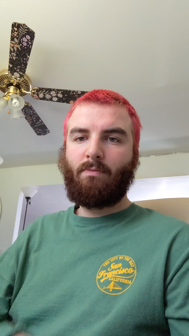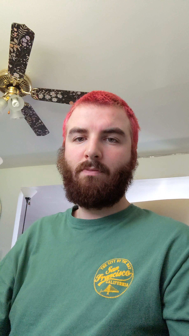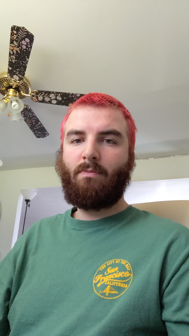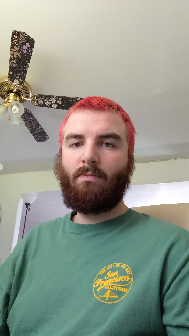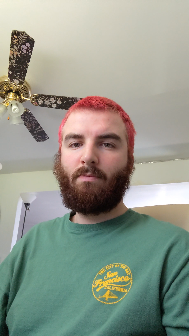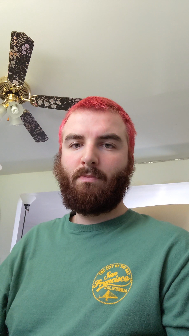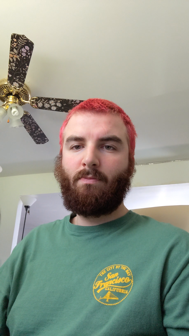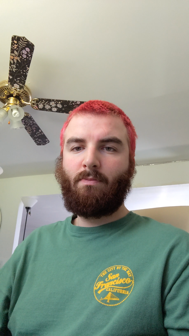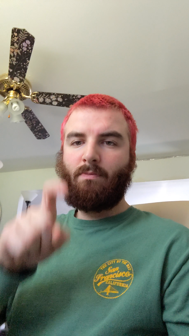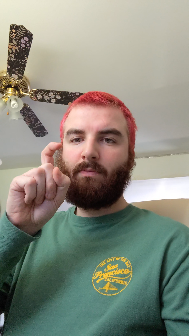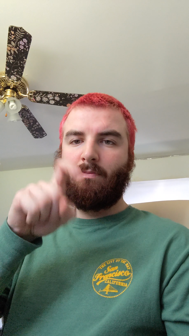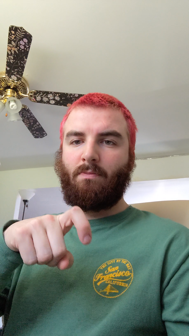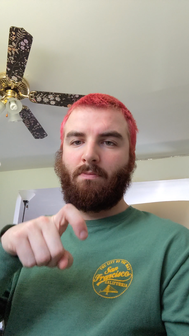must